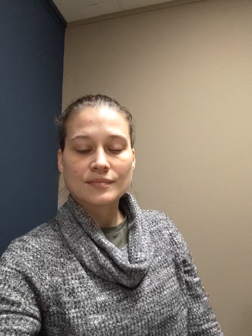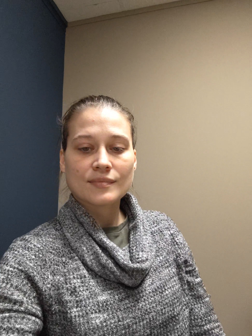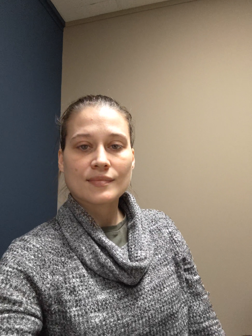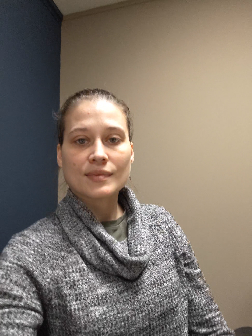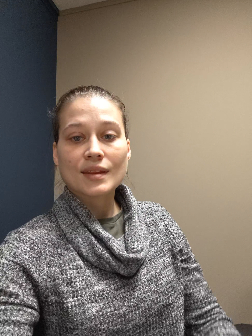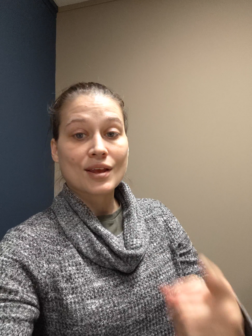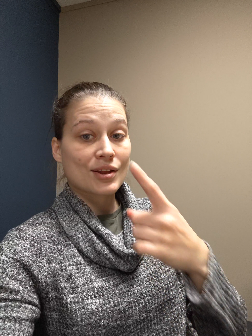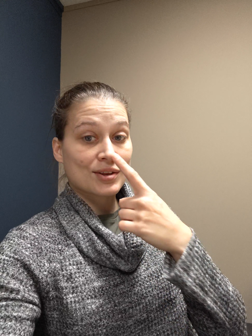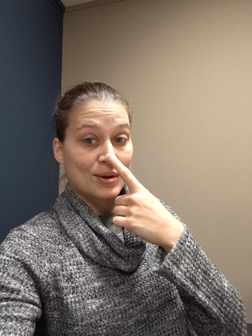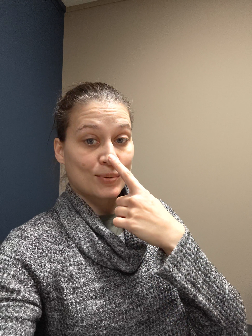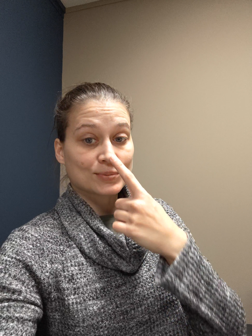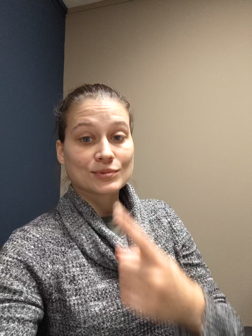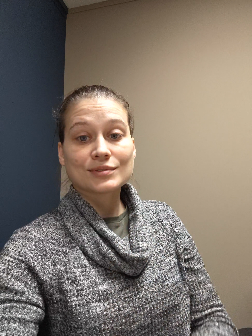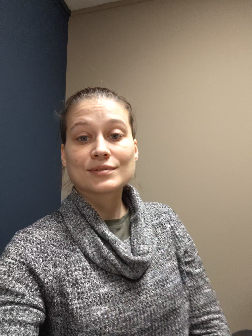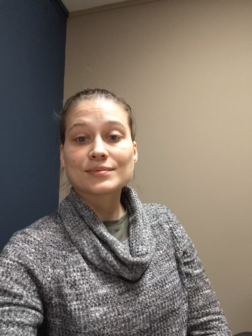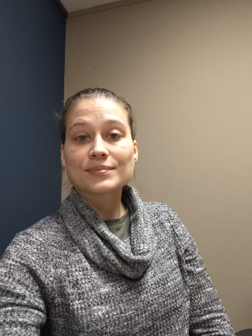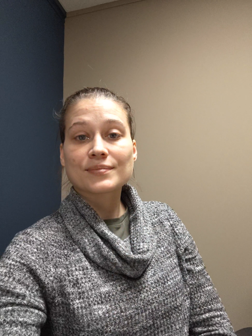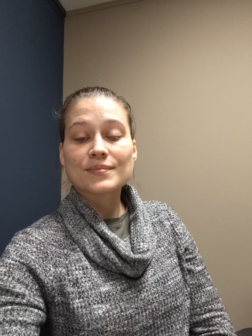nose